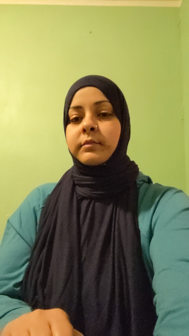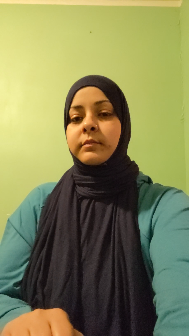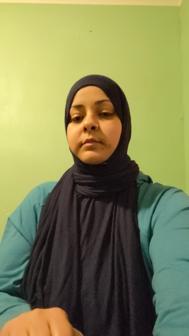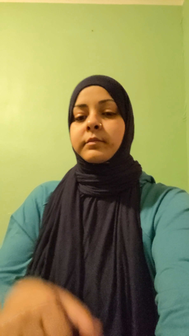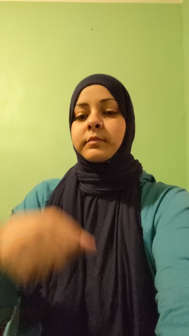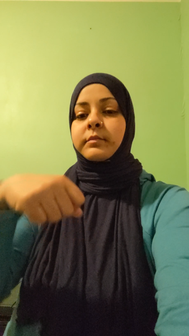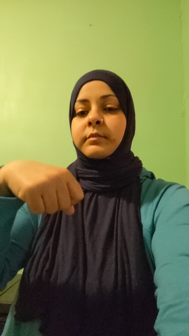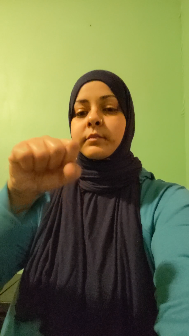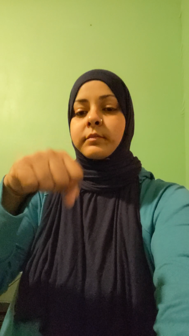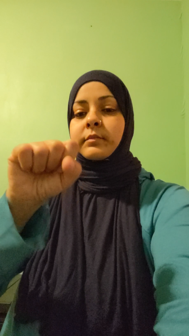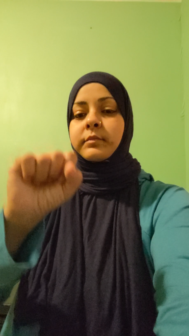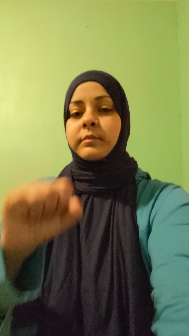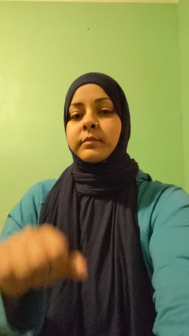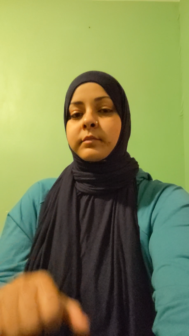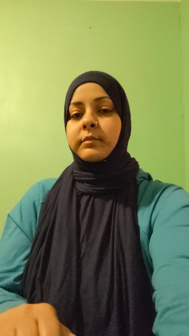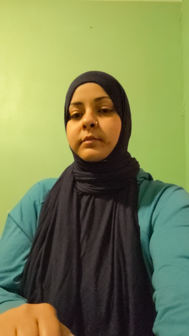motorcycle